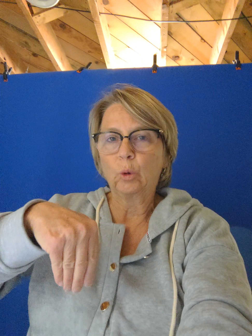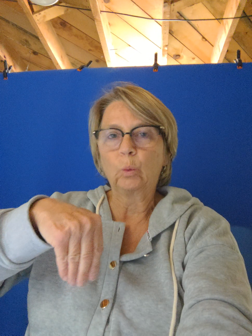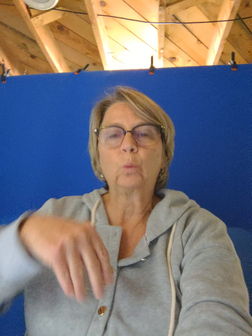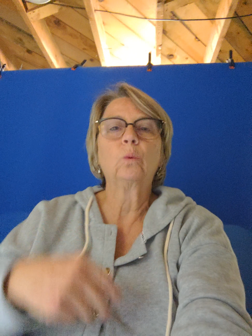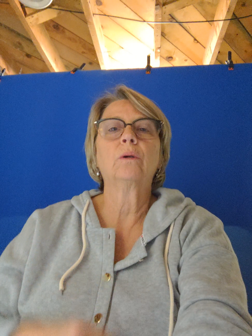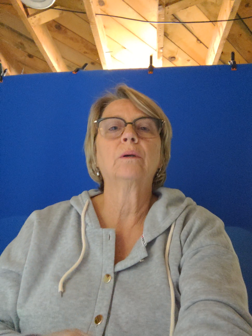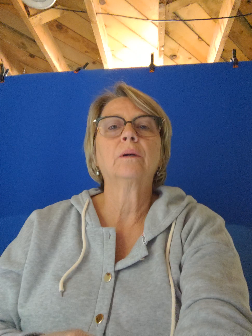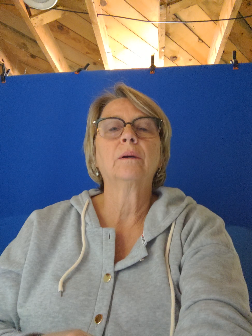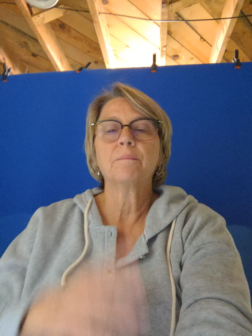into